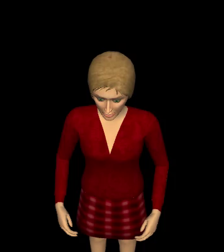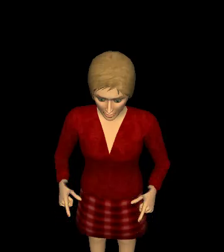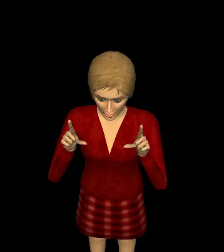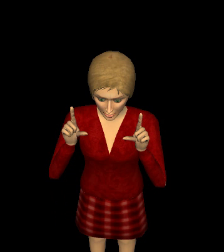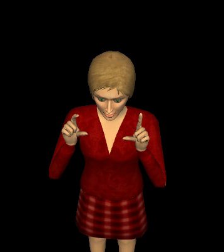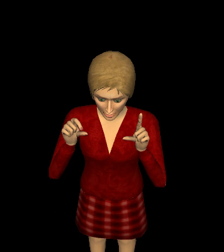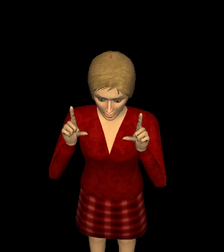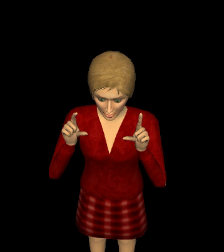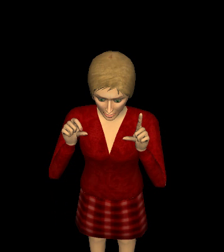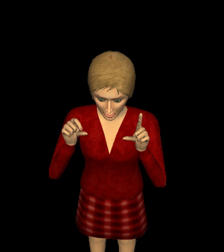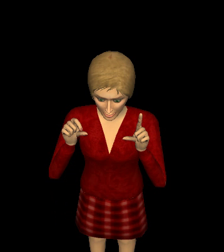كاميرا